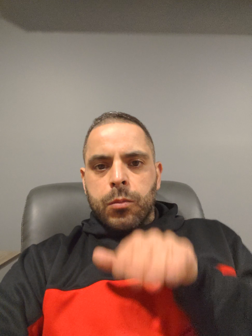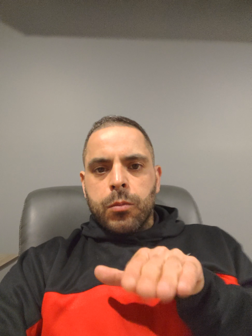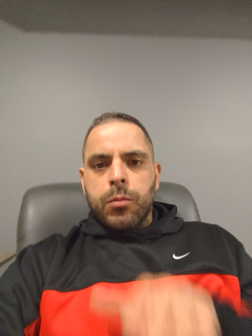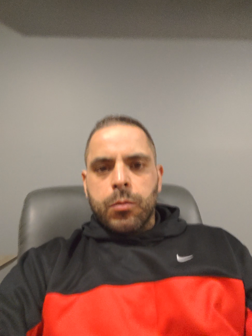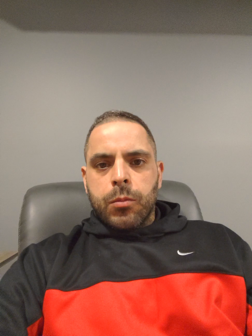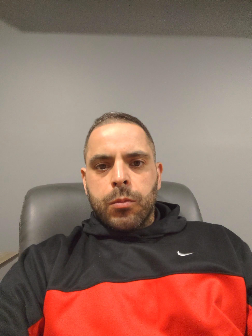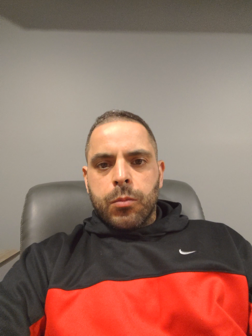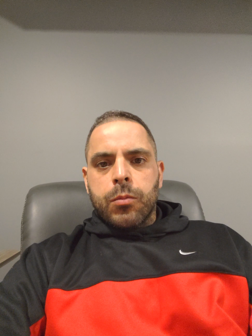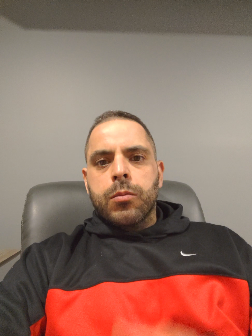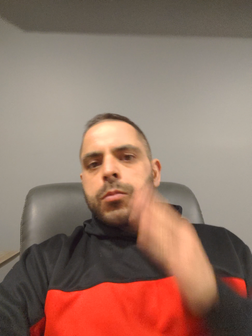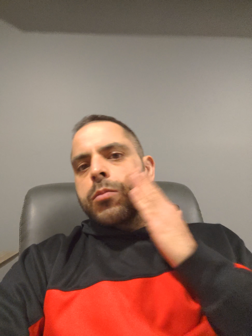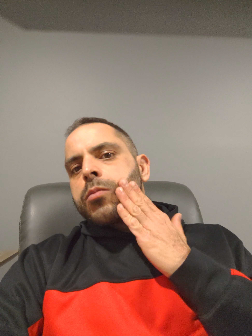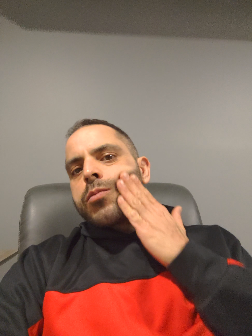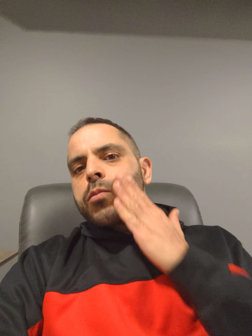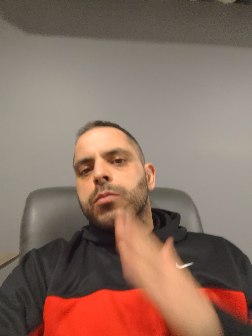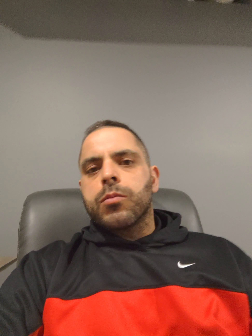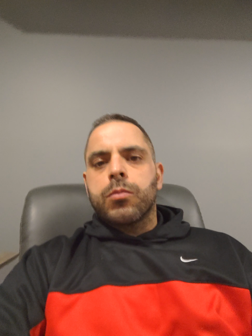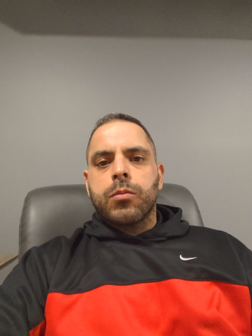cheek